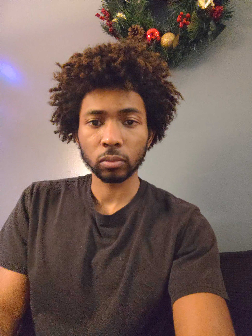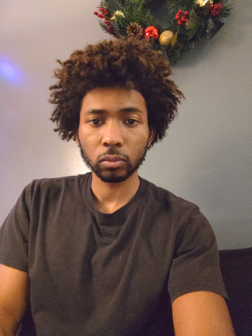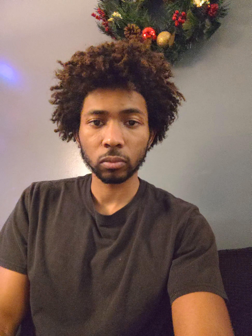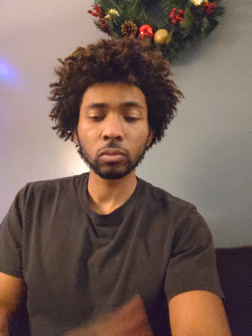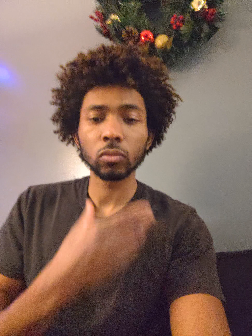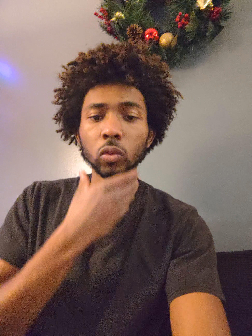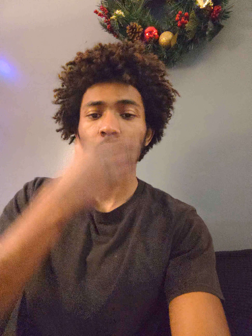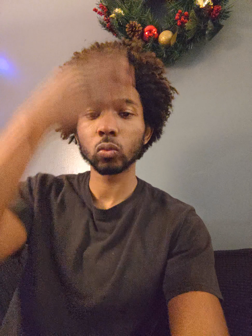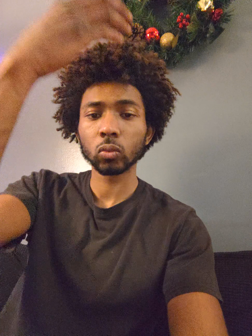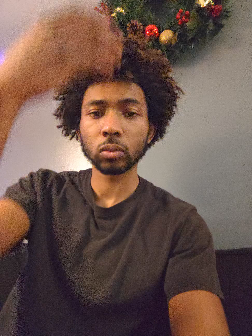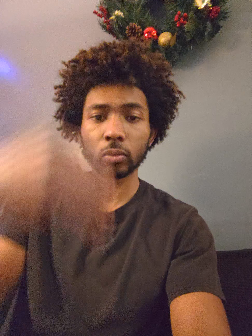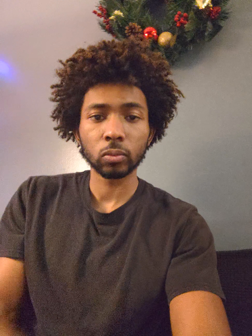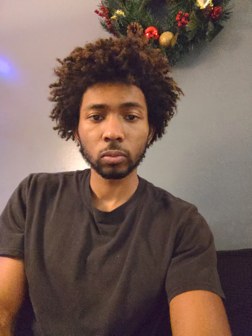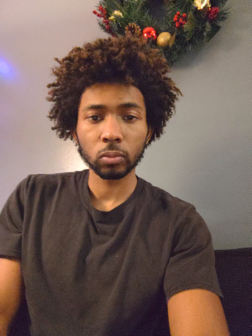giraffe